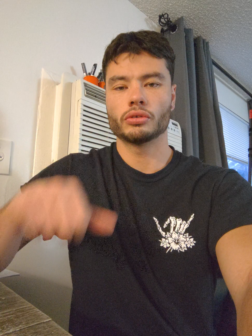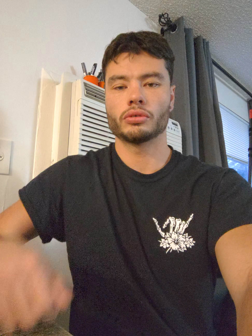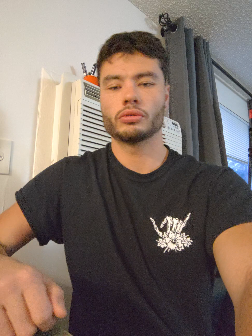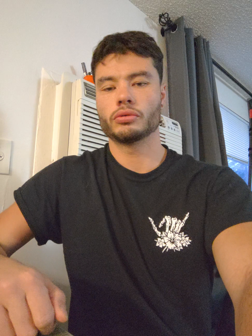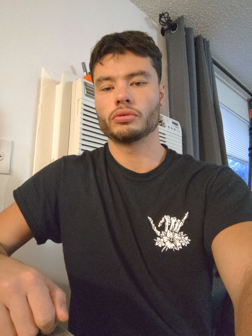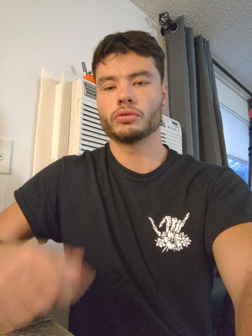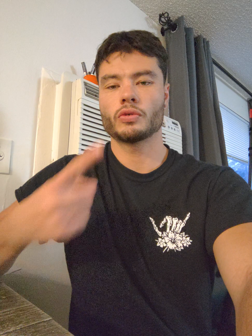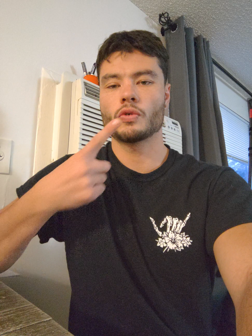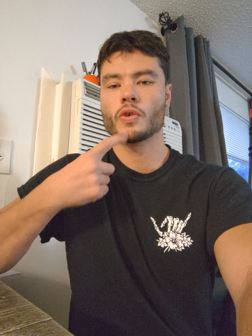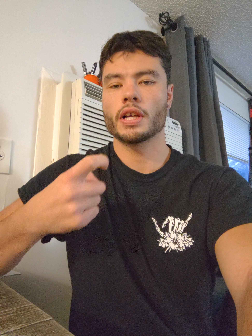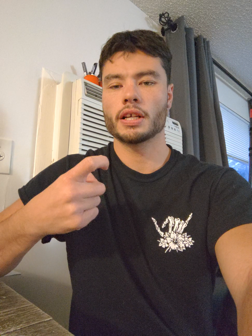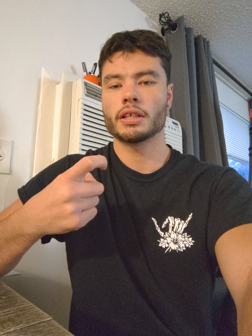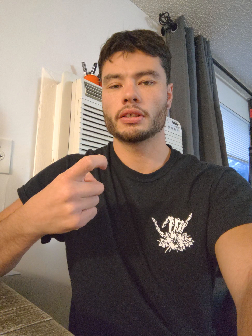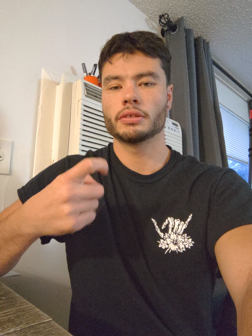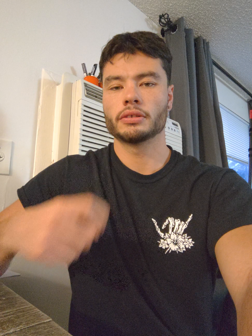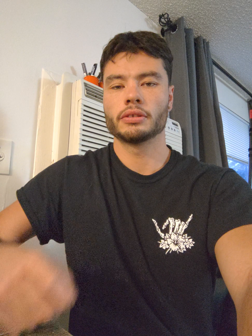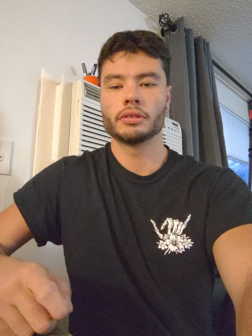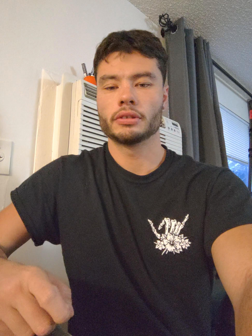red